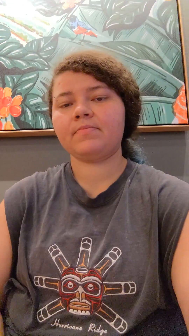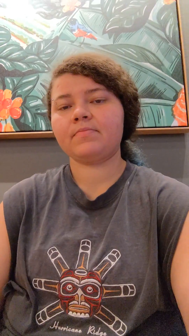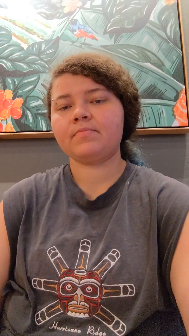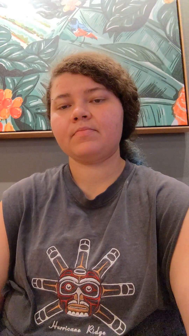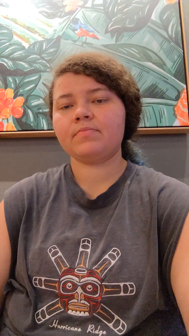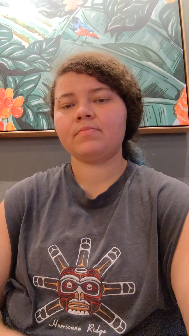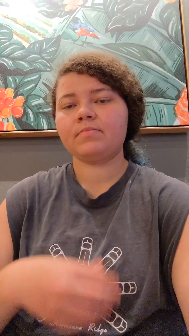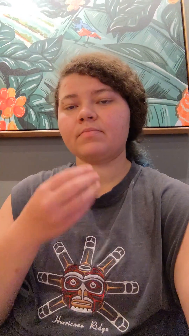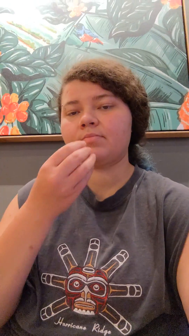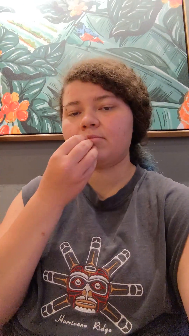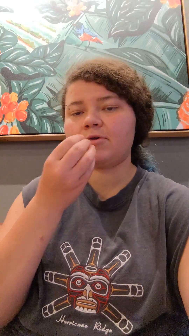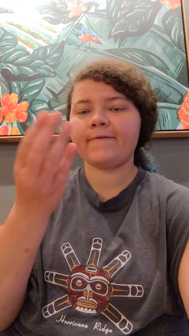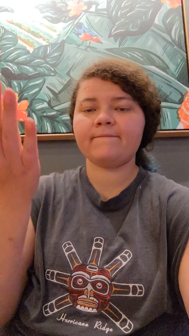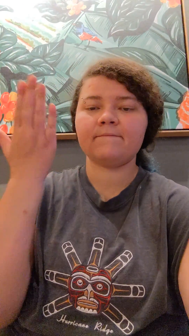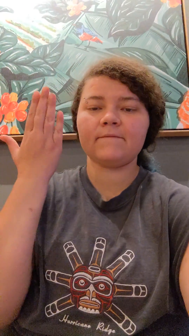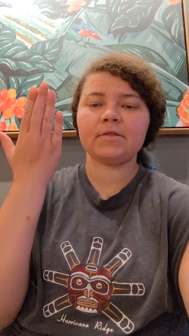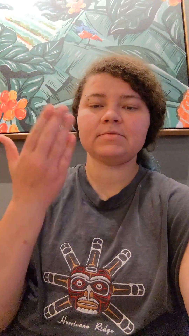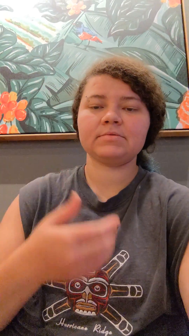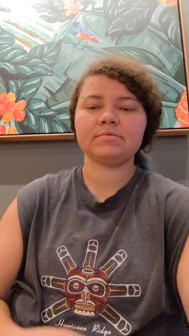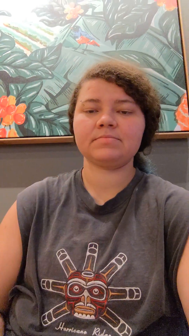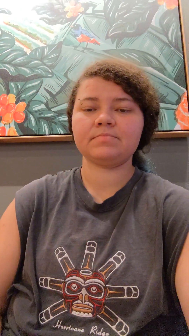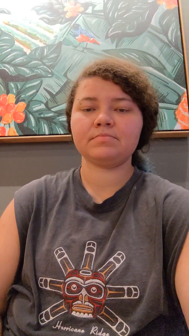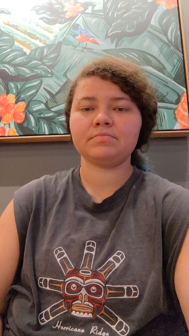breakfast